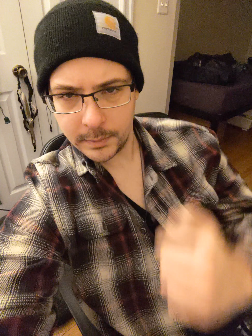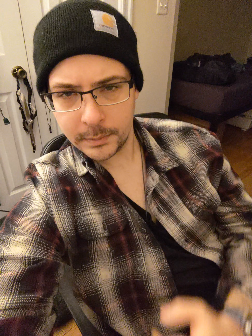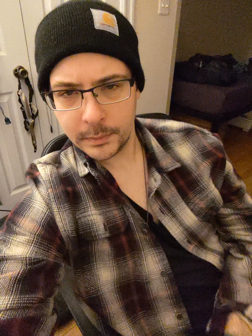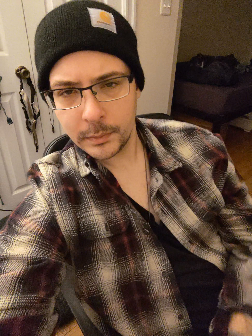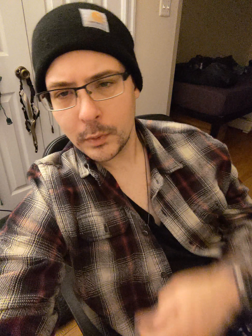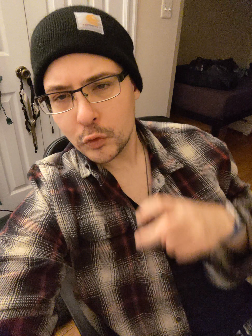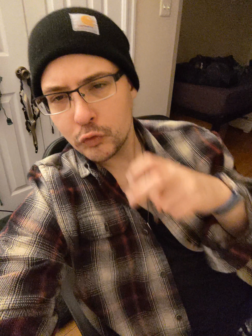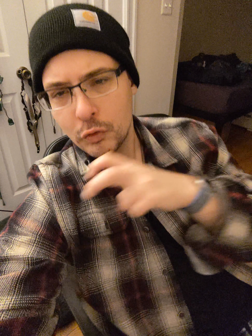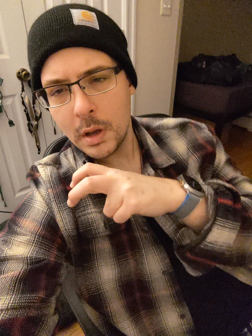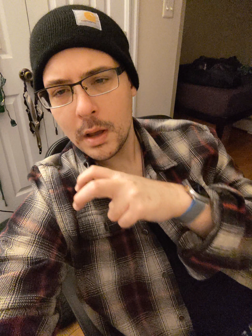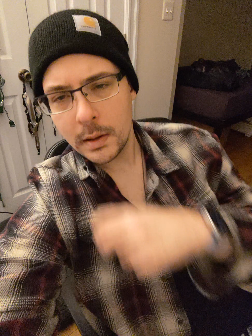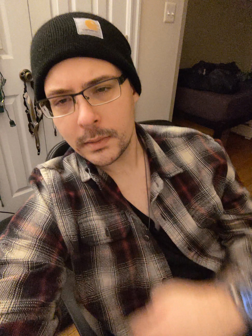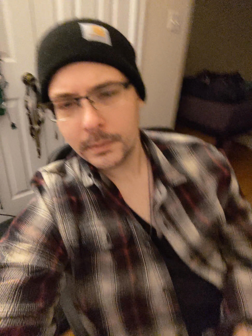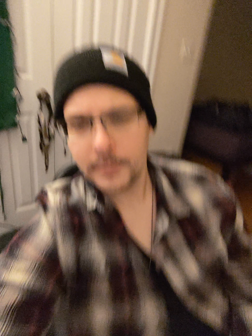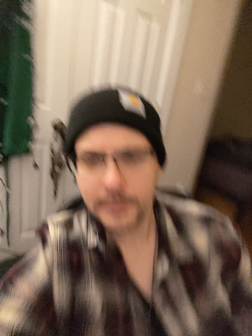ride